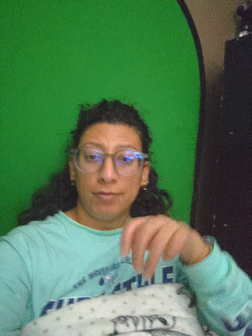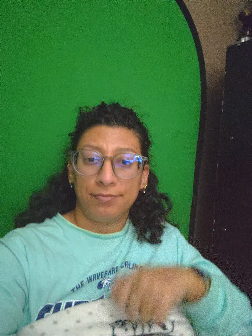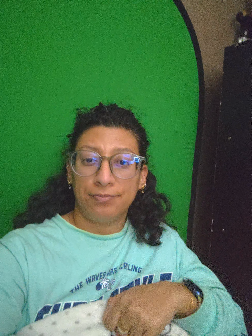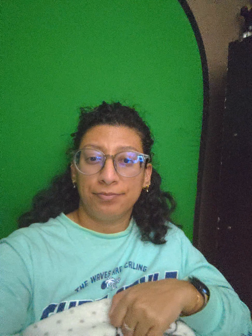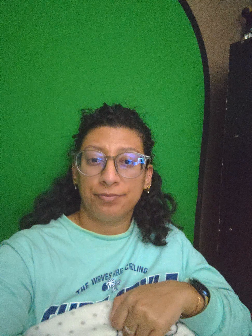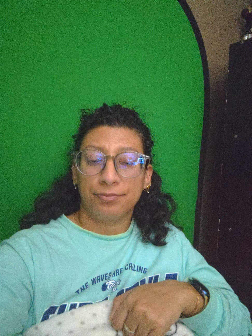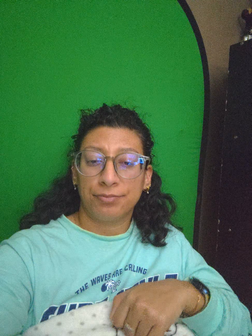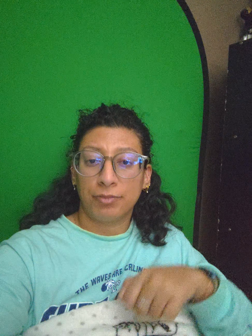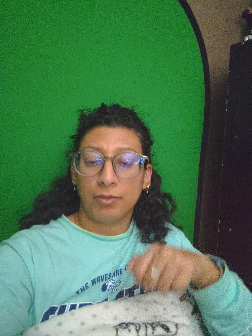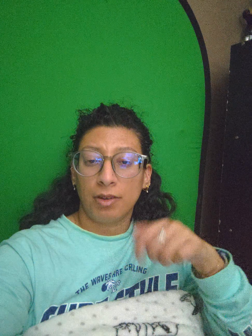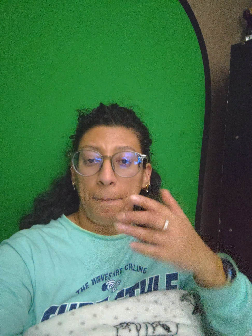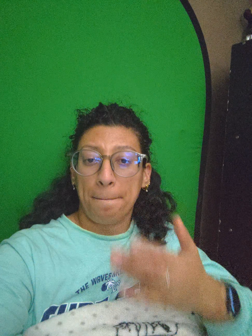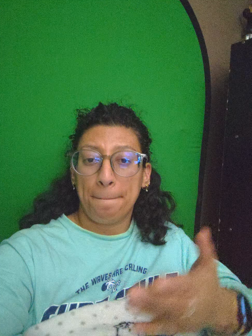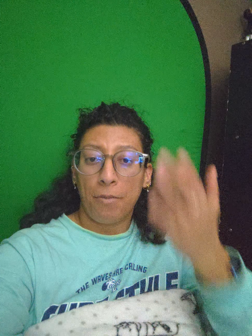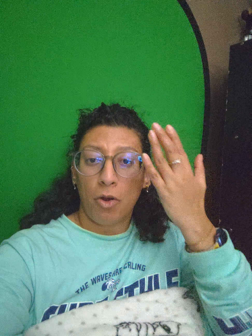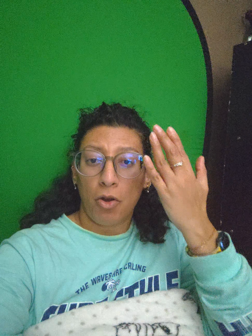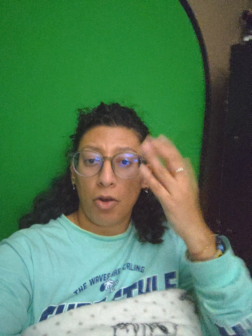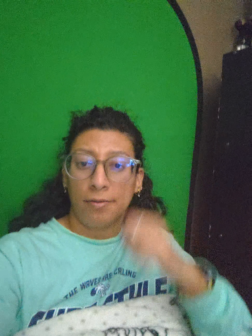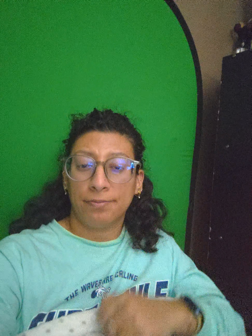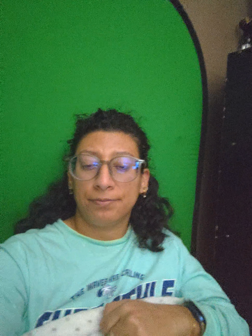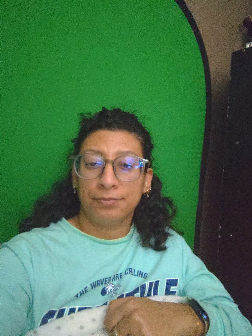morning